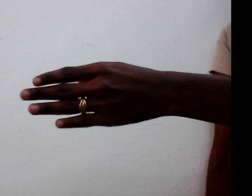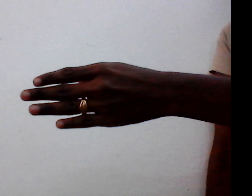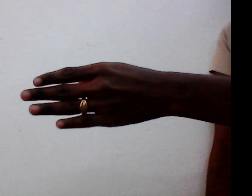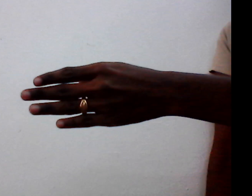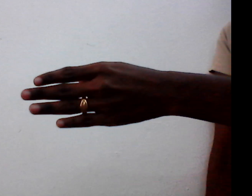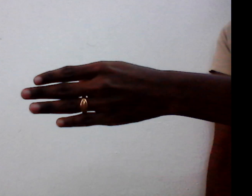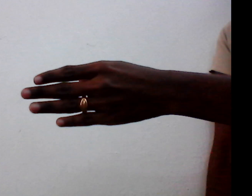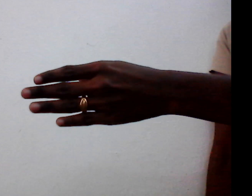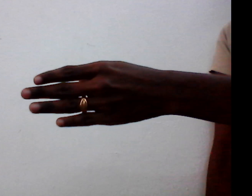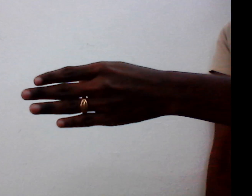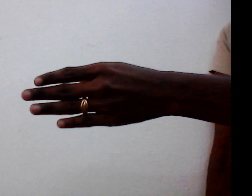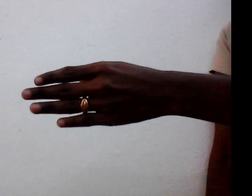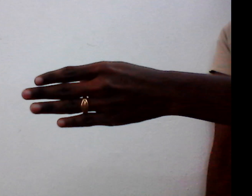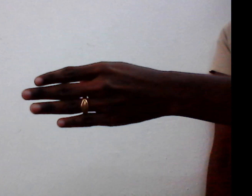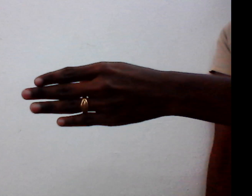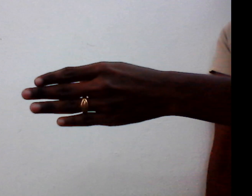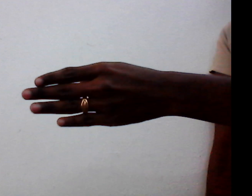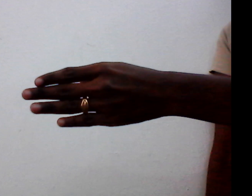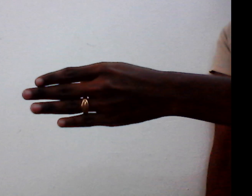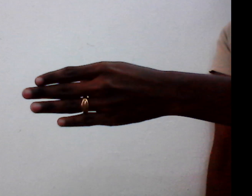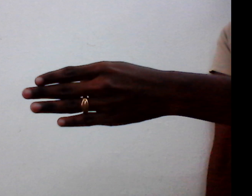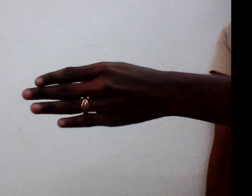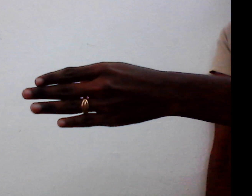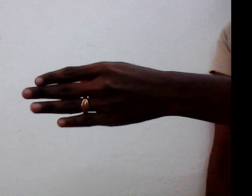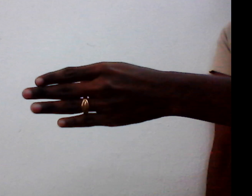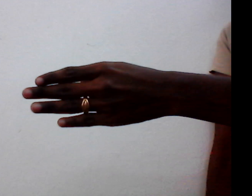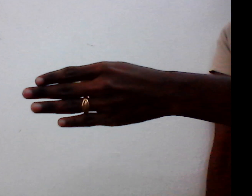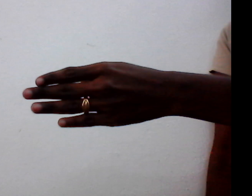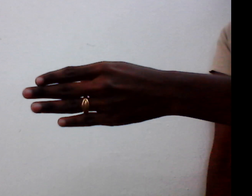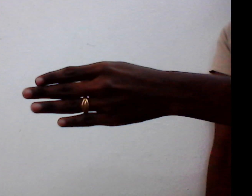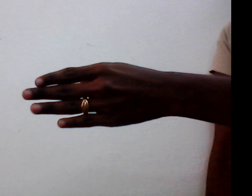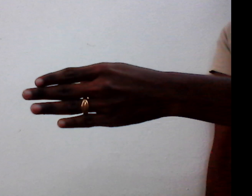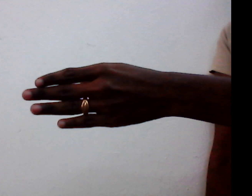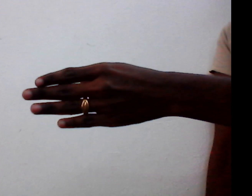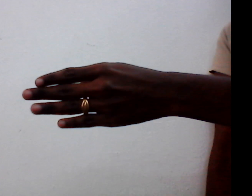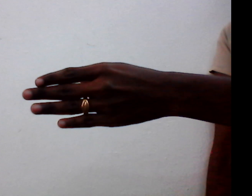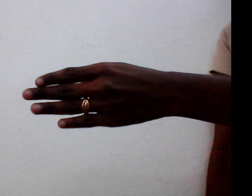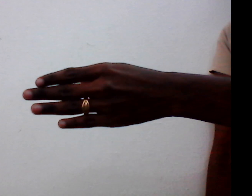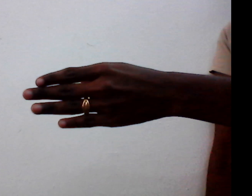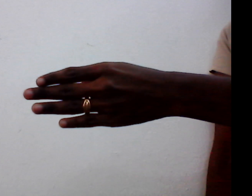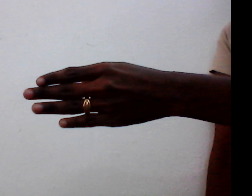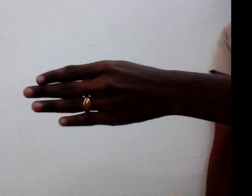അ